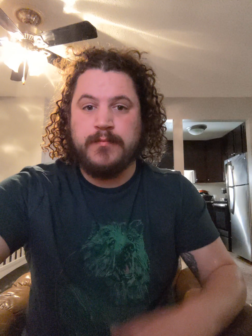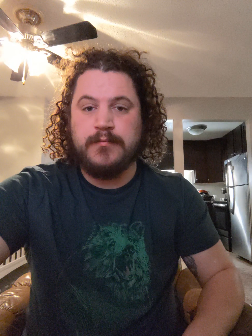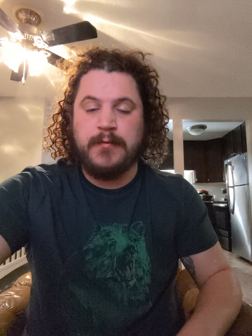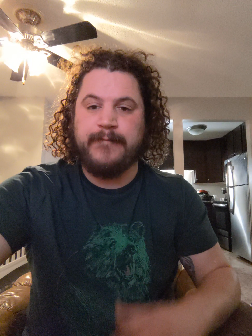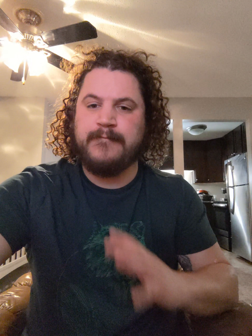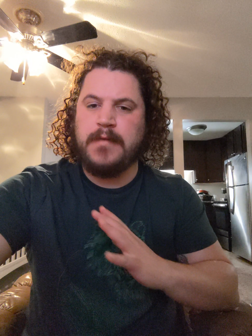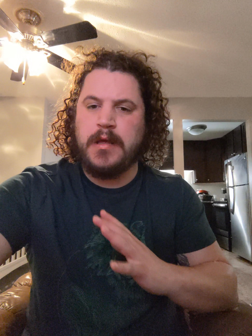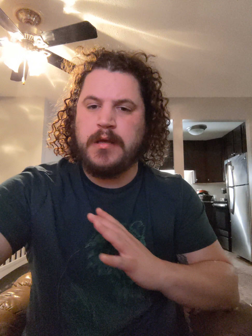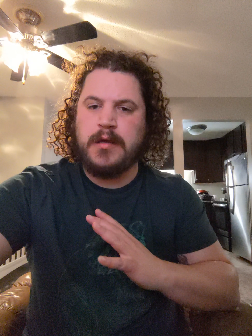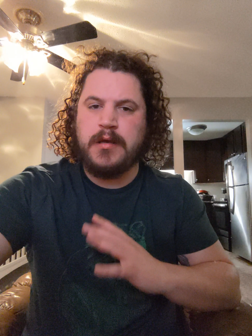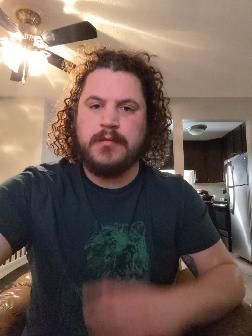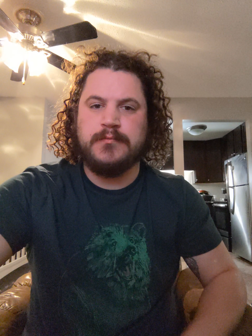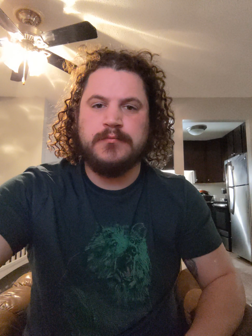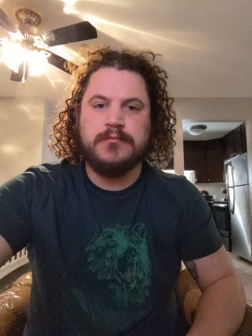fine